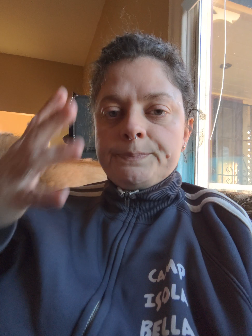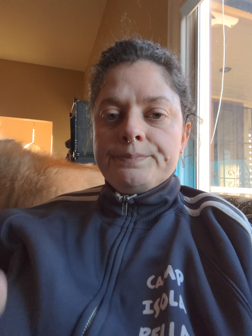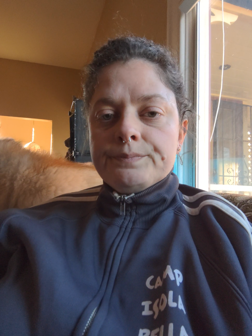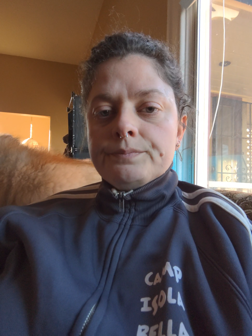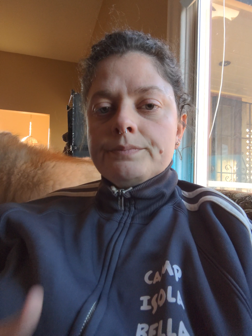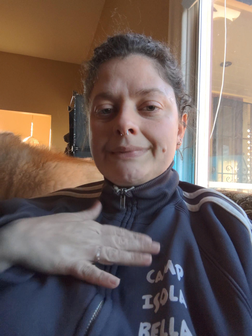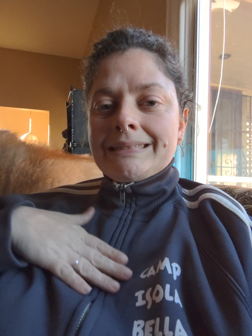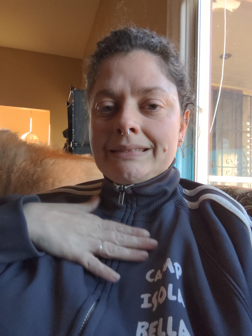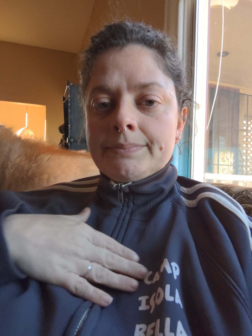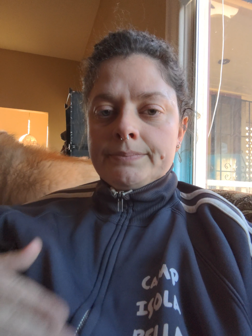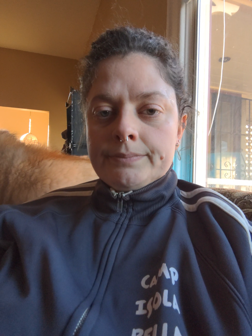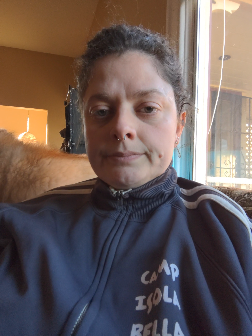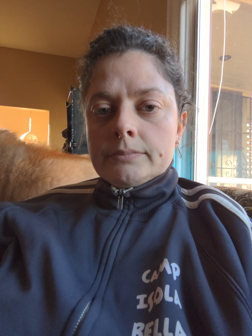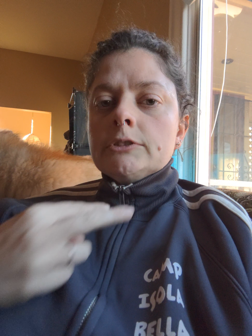please